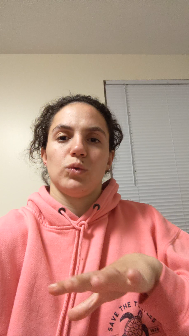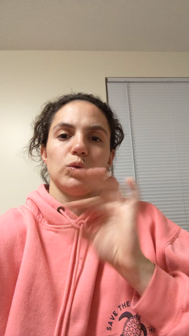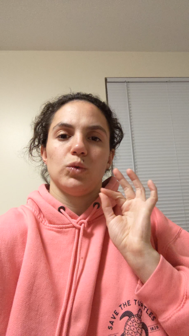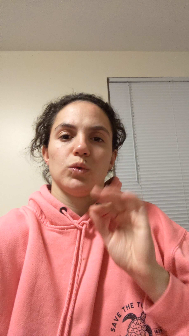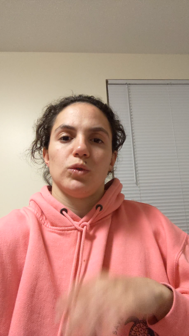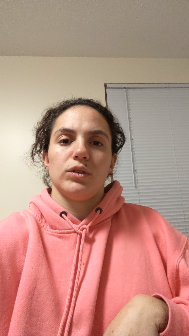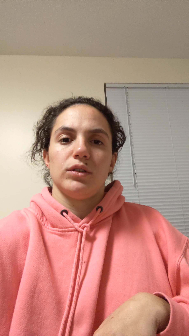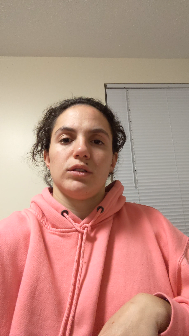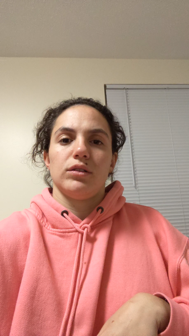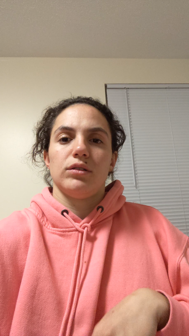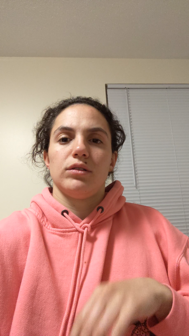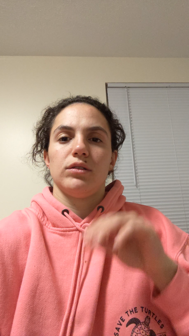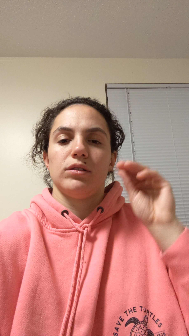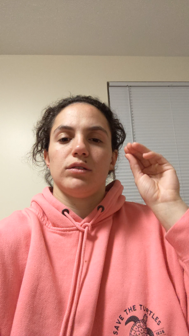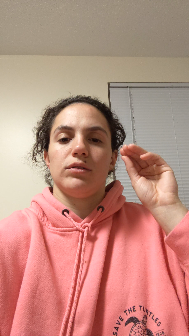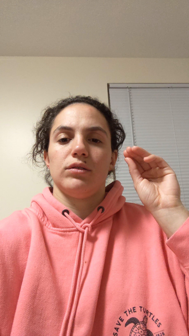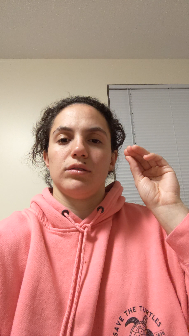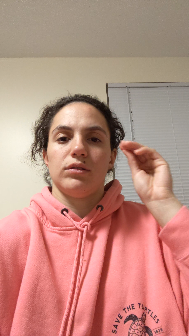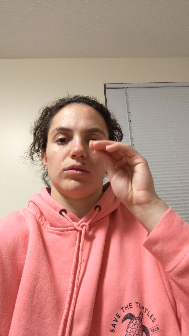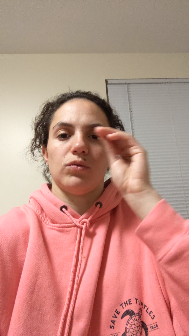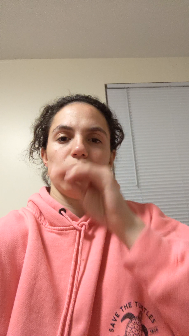dinosaur